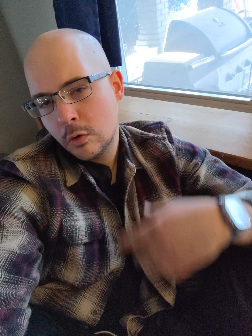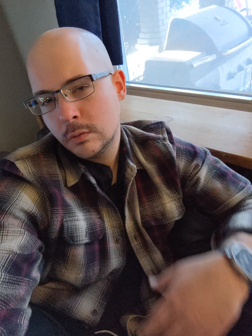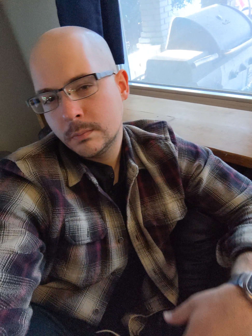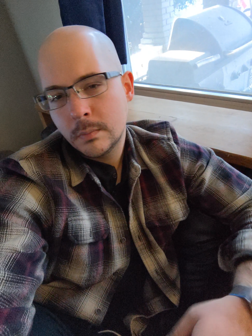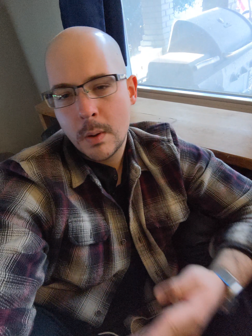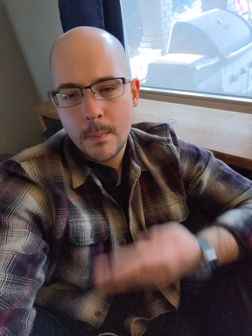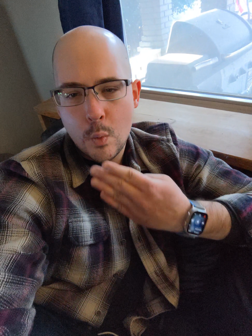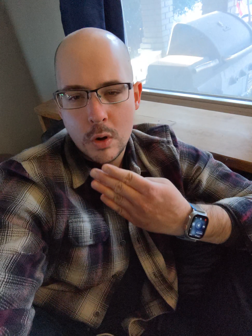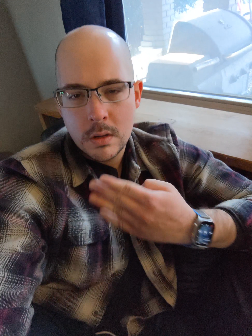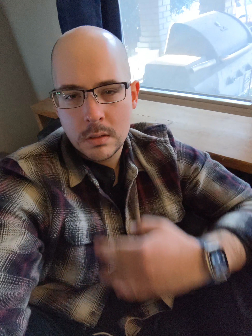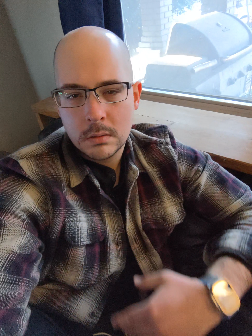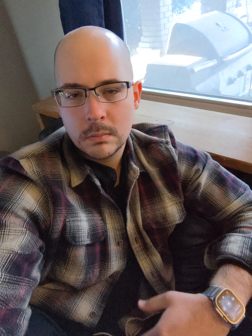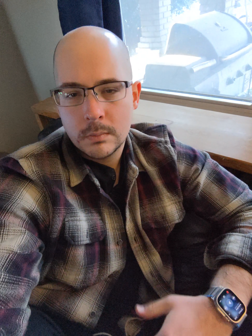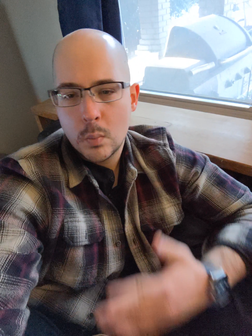morning